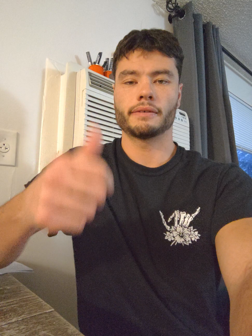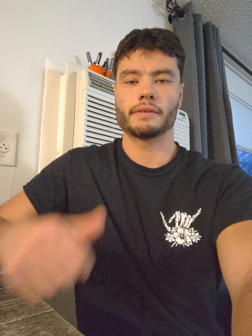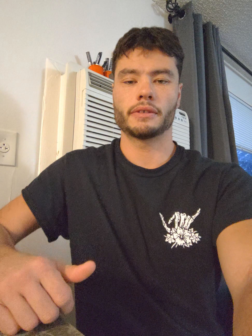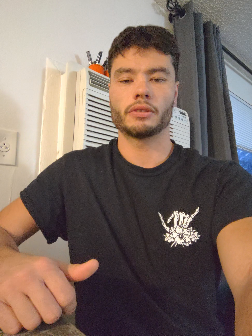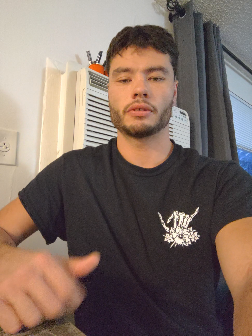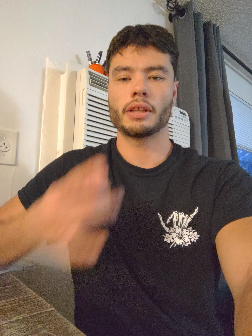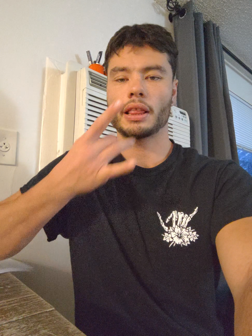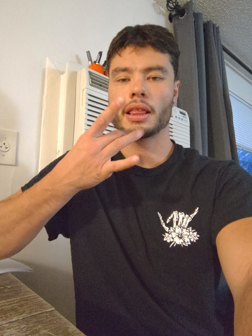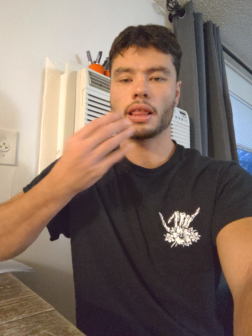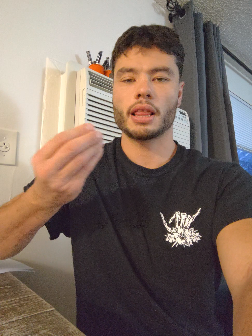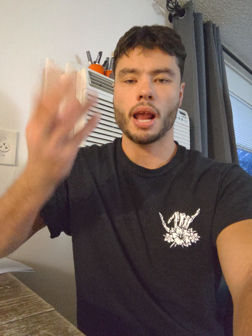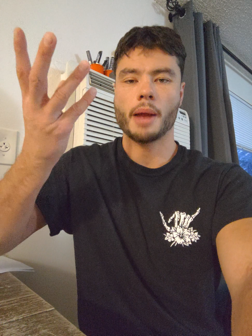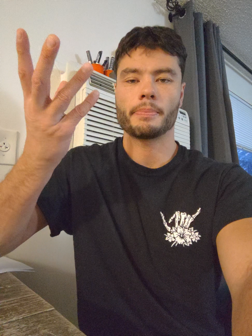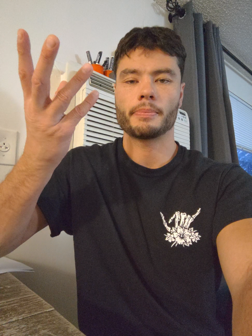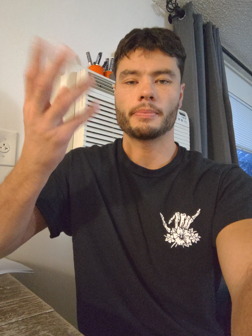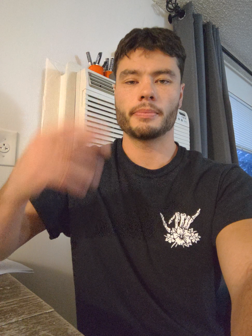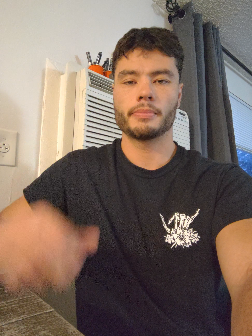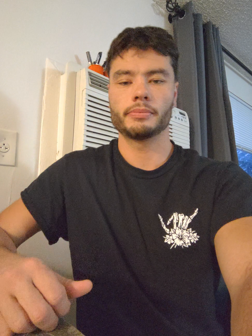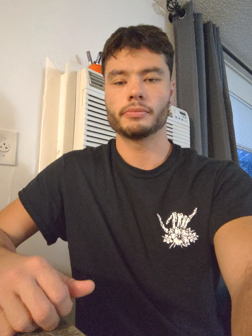lamp